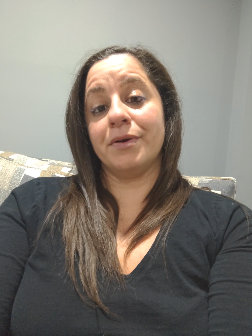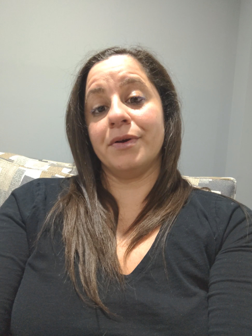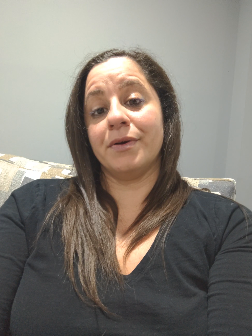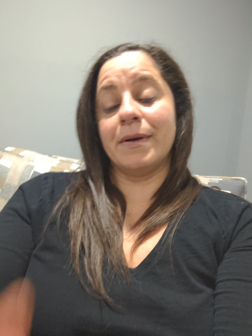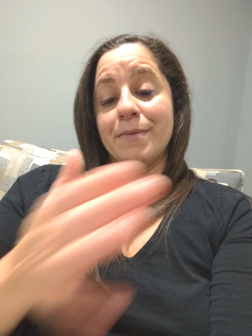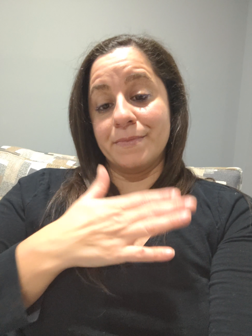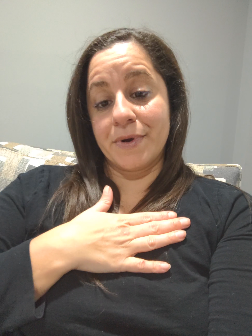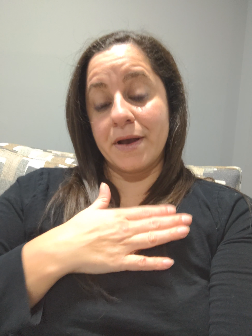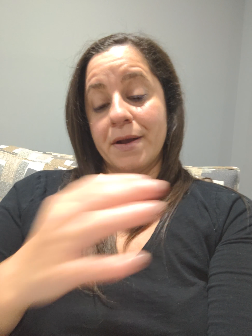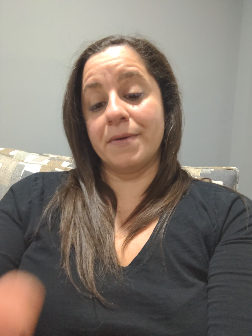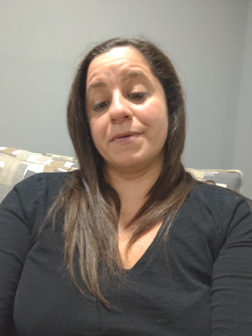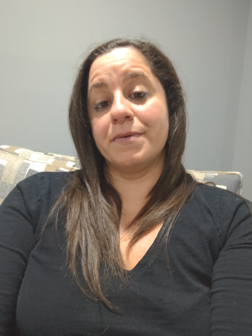my